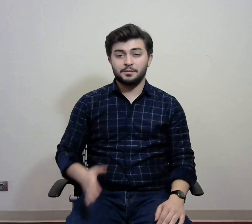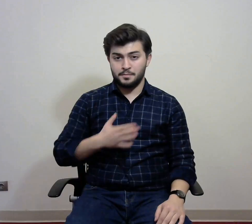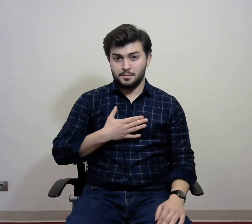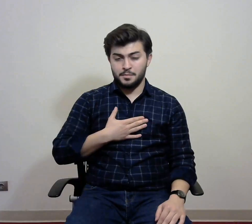mən